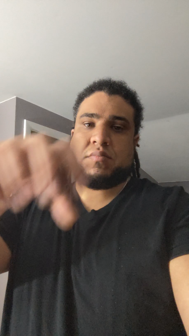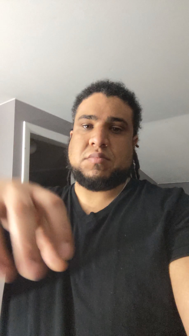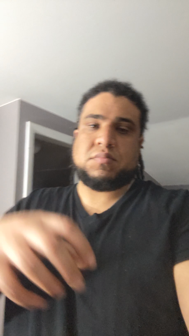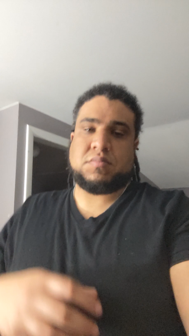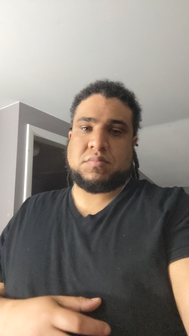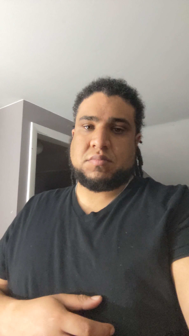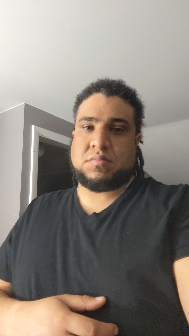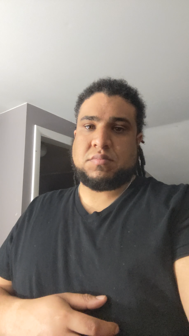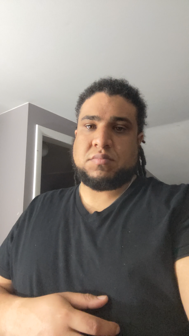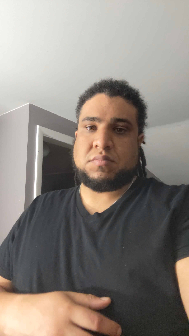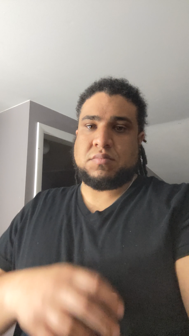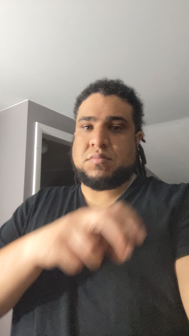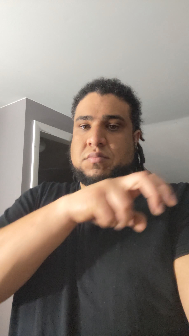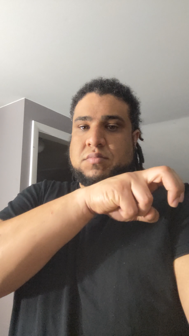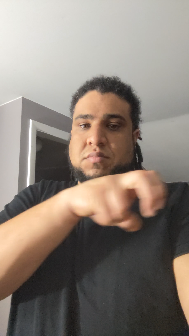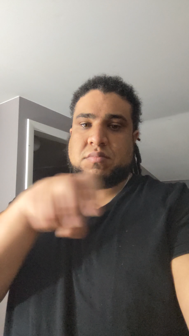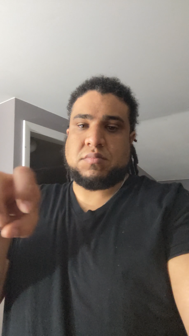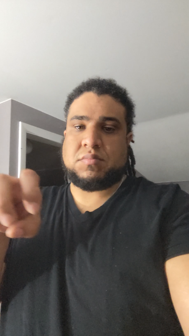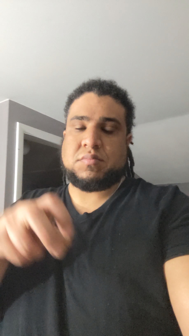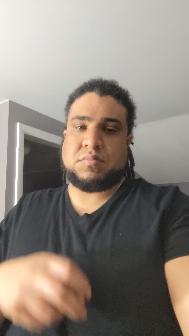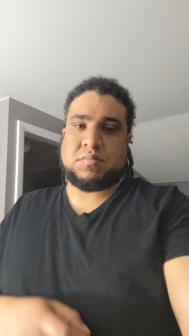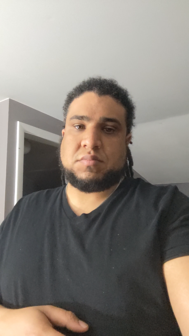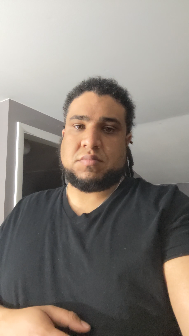couch